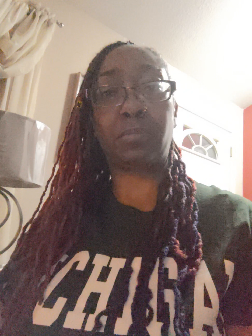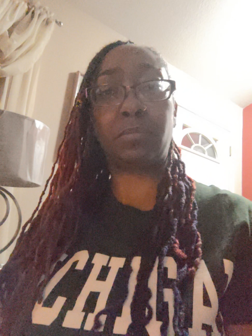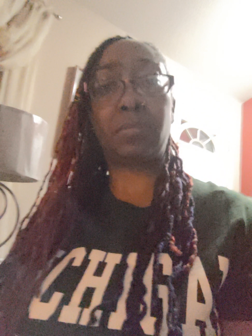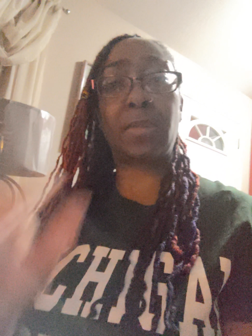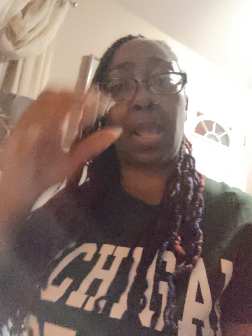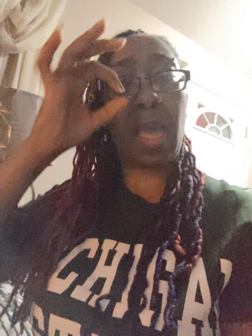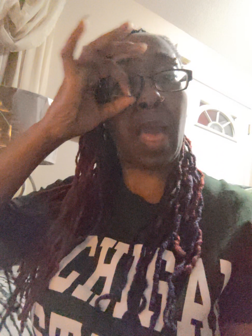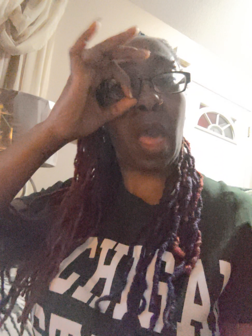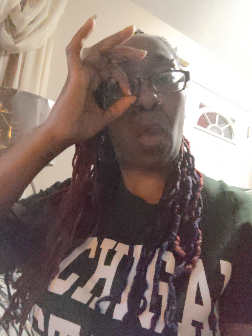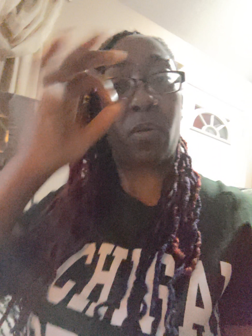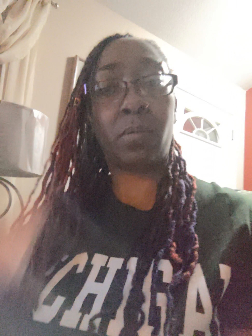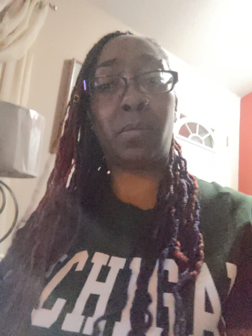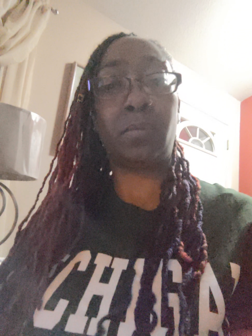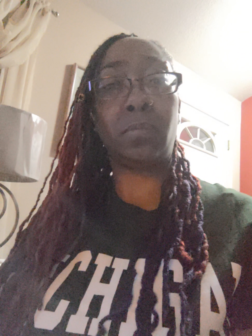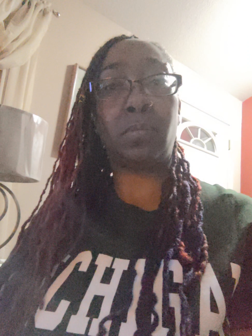owl